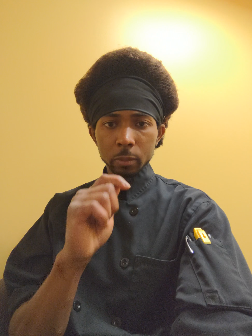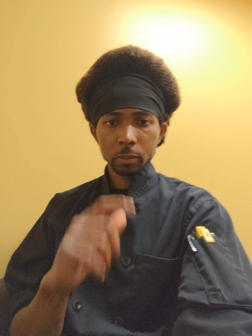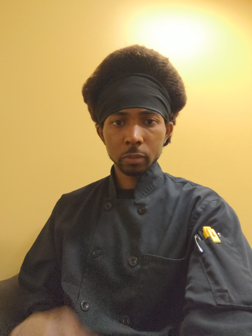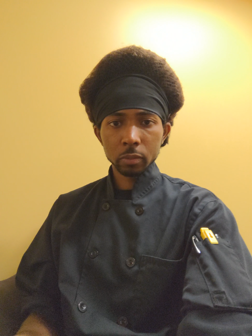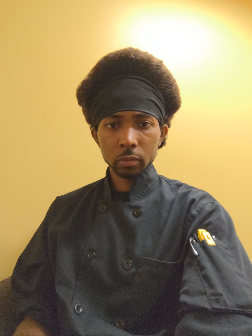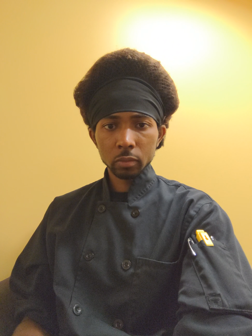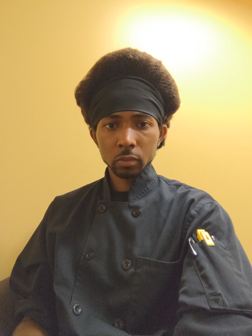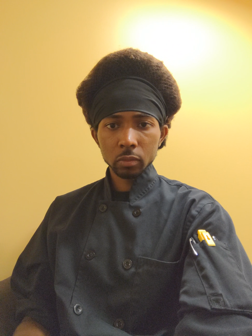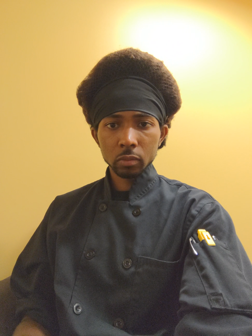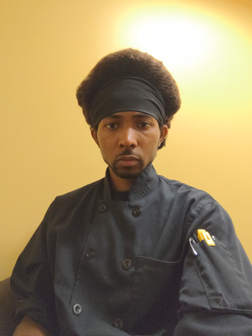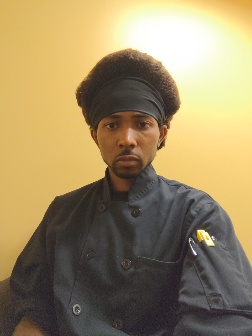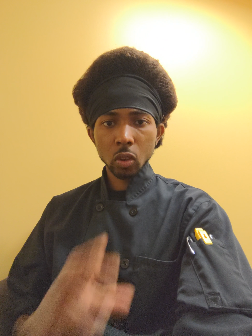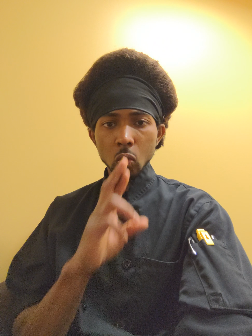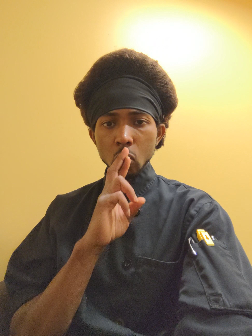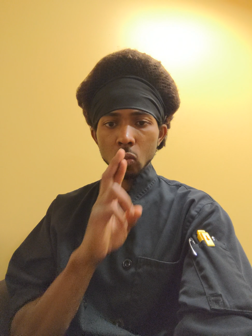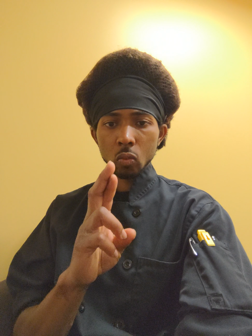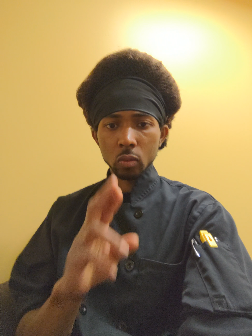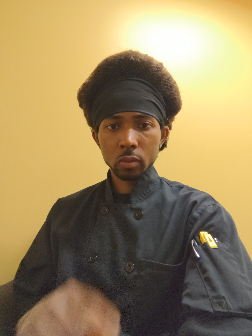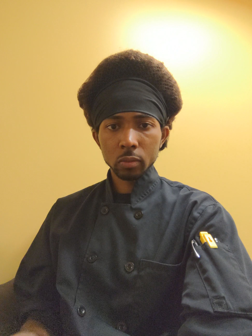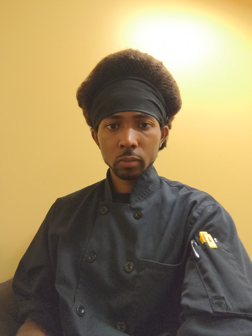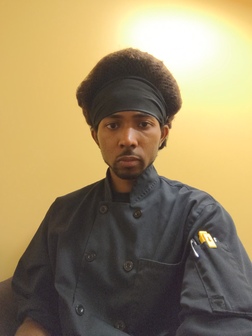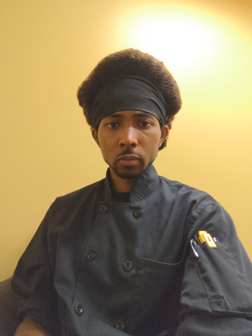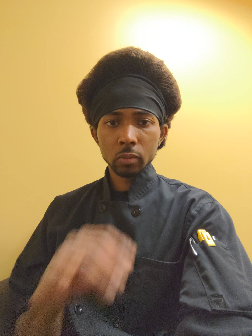are